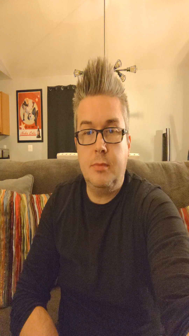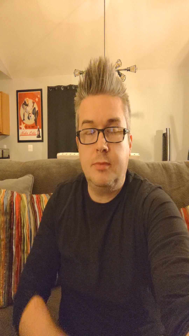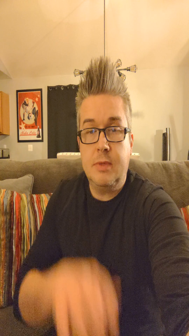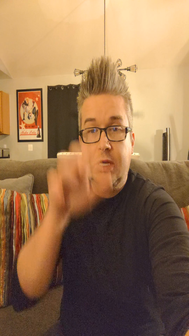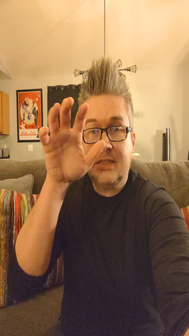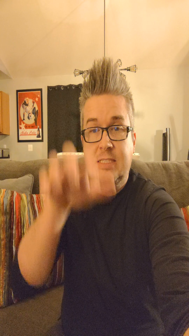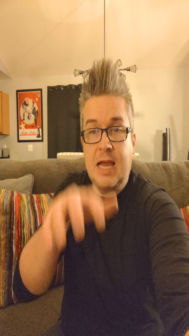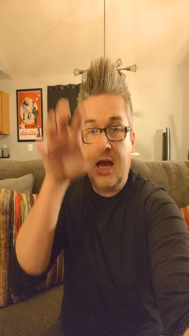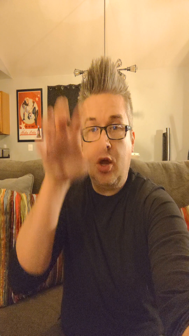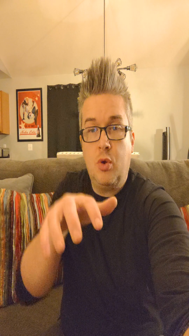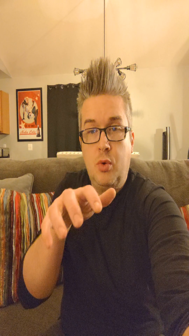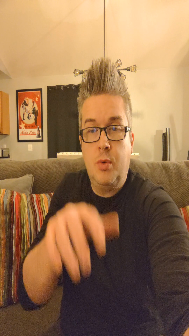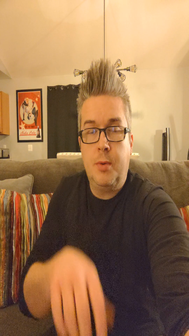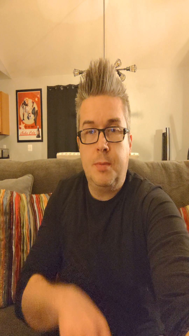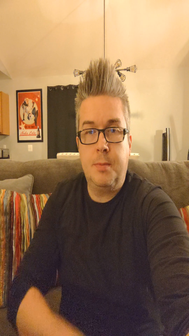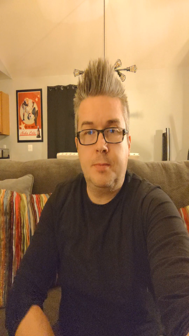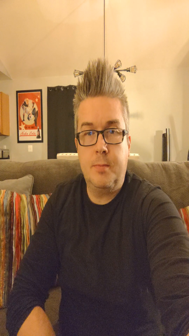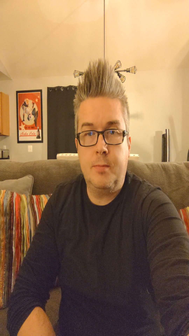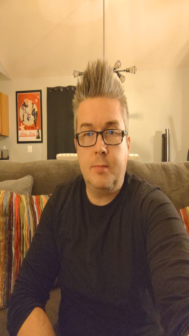alligator